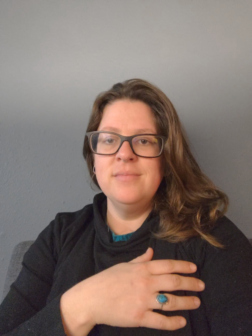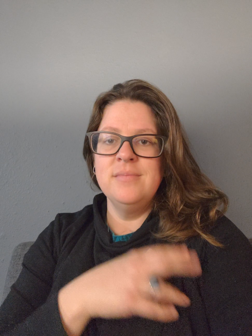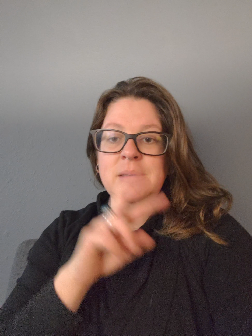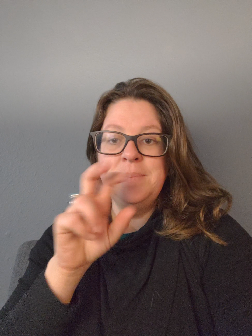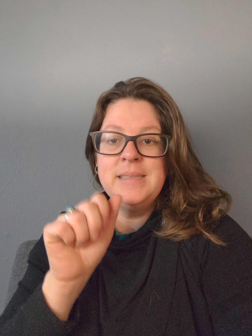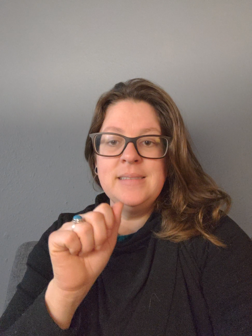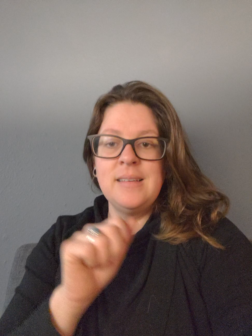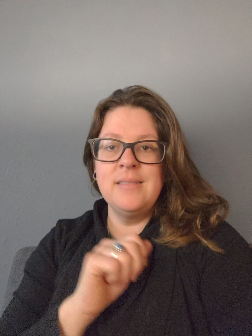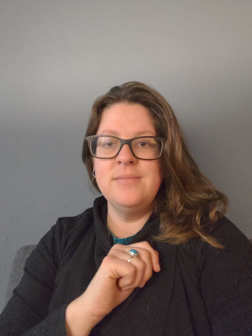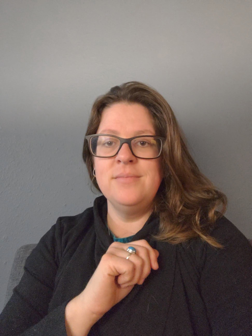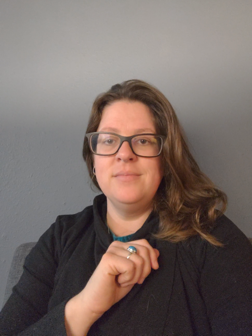pizza